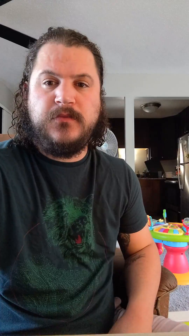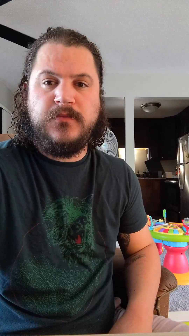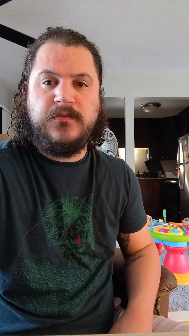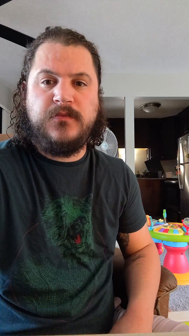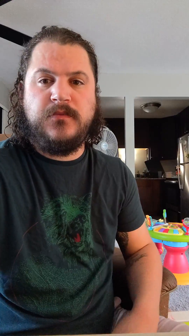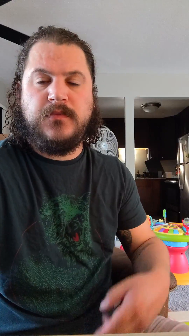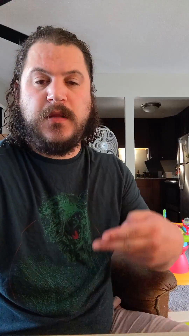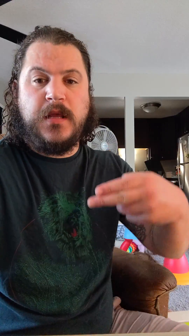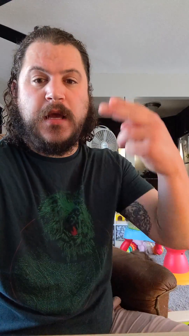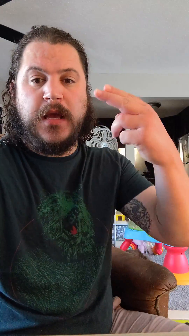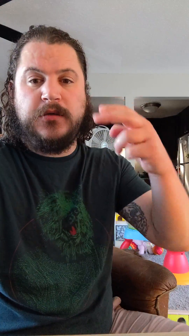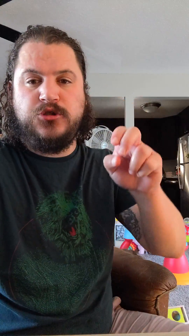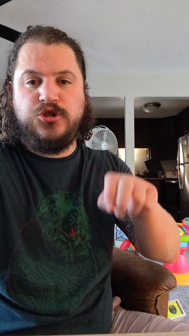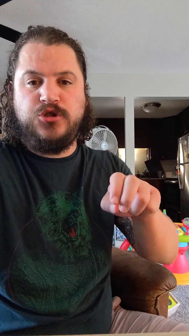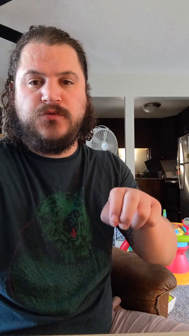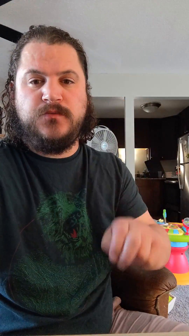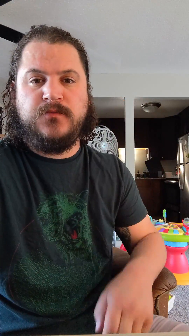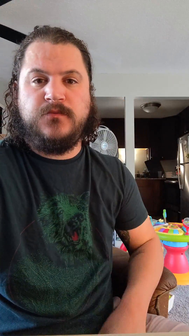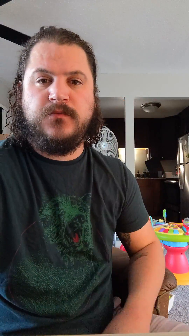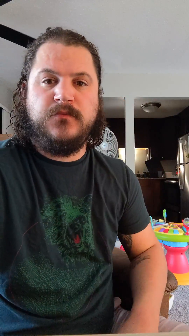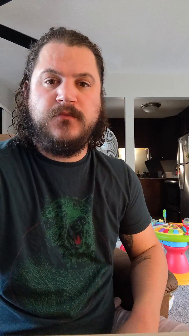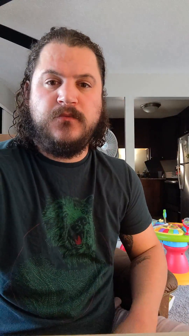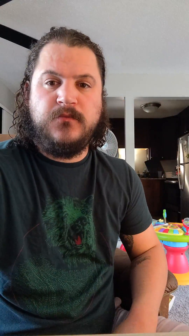high chair